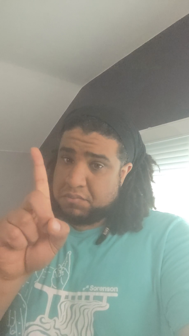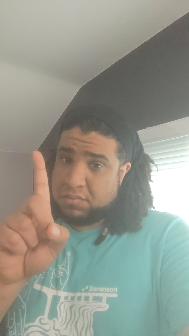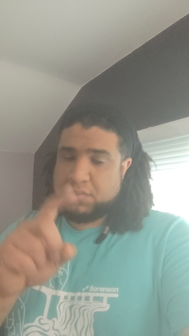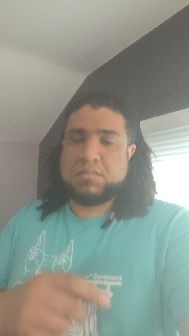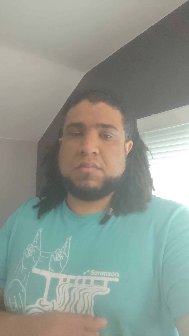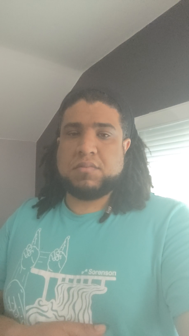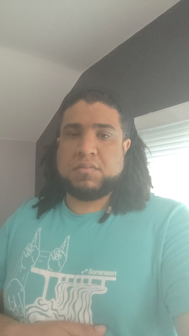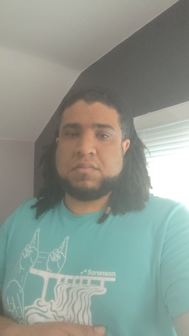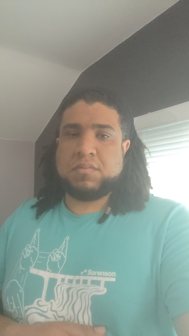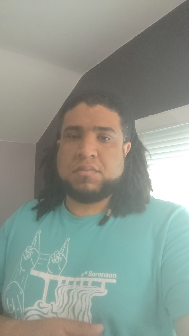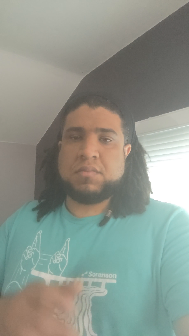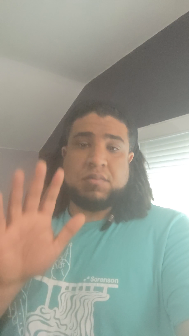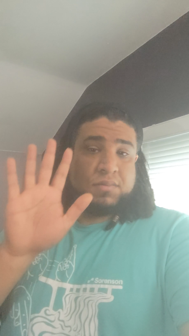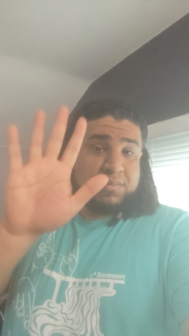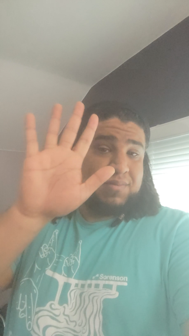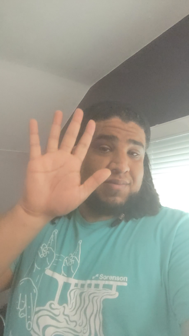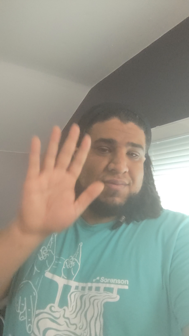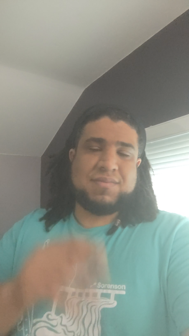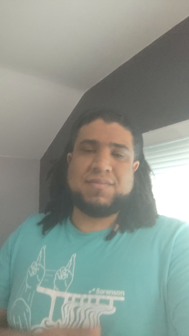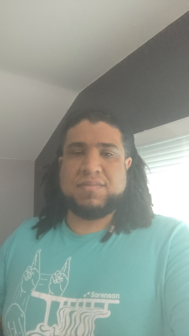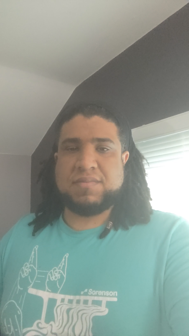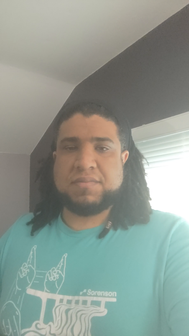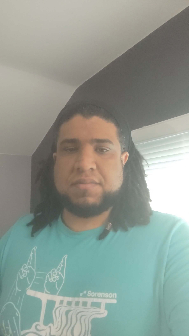give me five